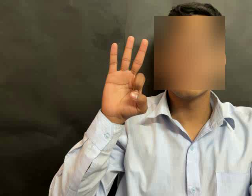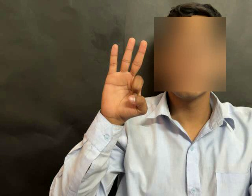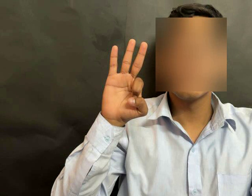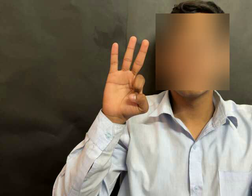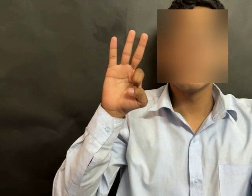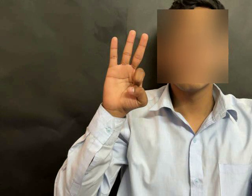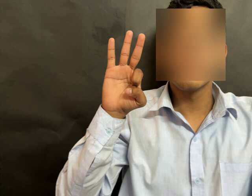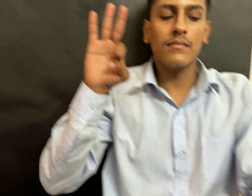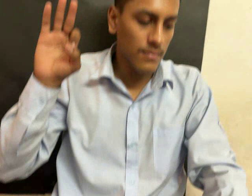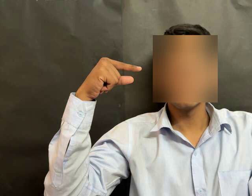G